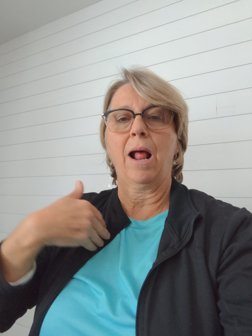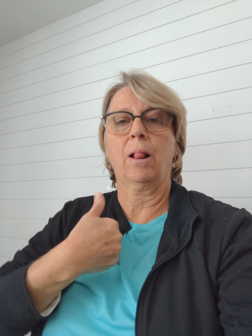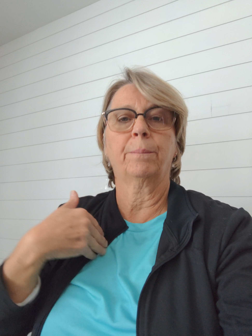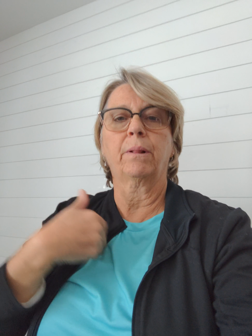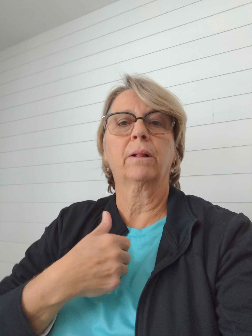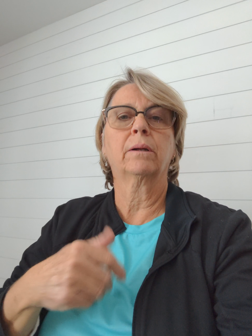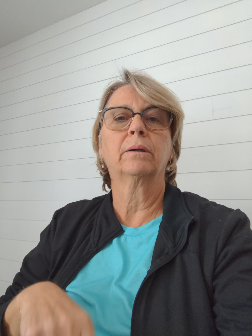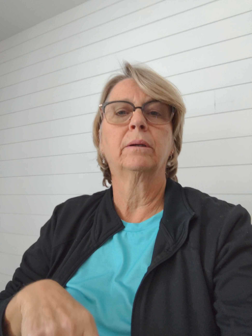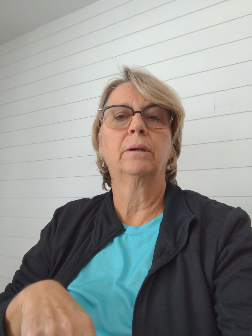animal